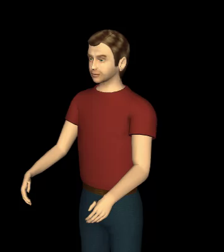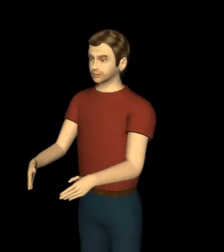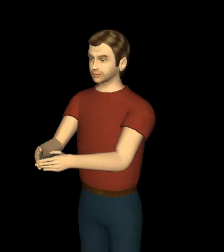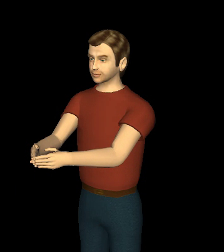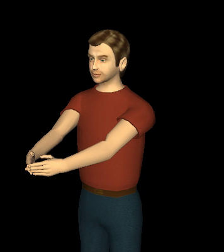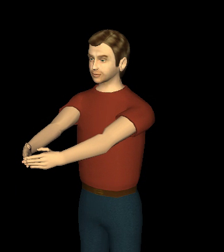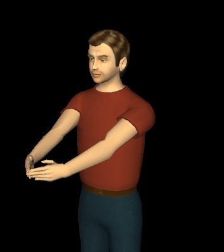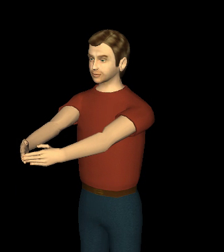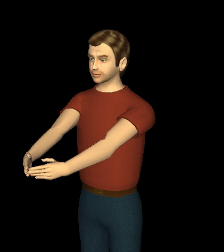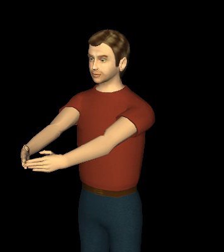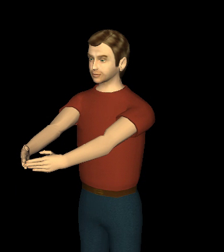قارب